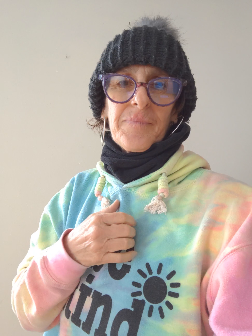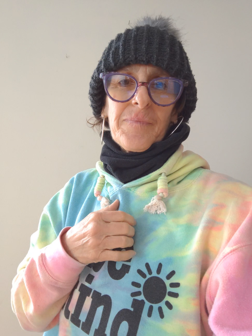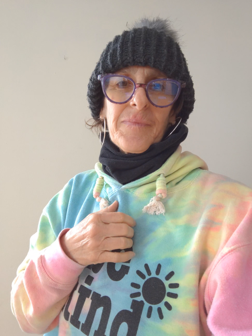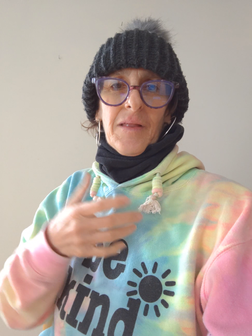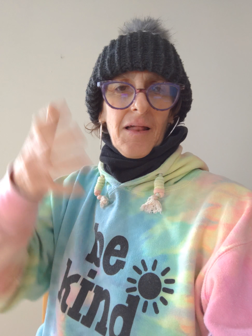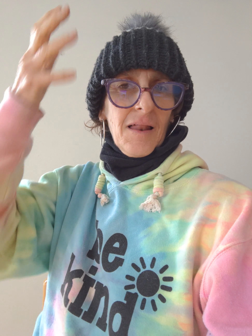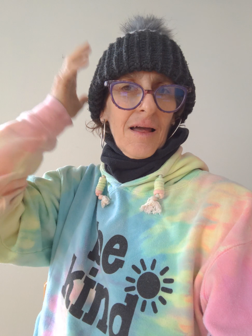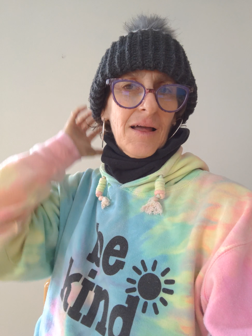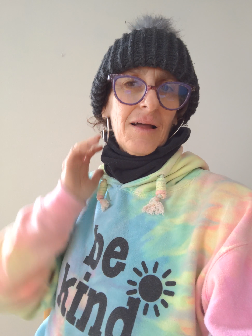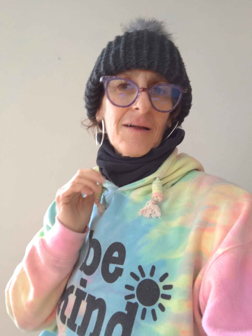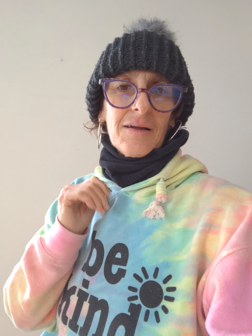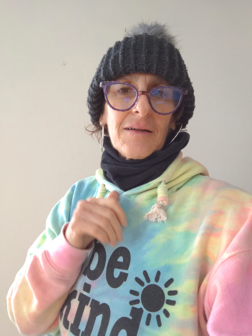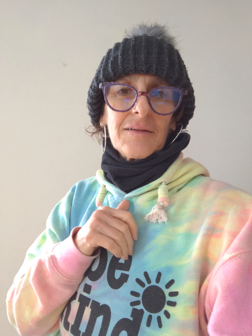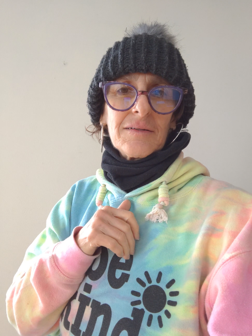lion